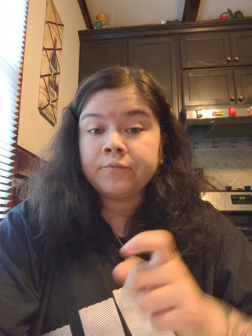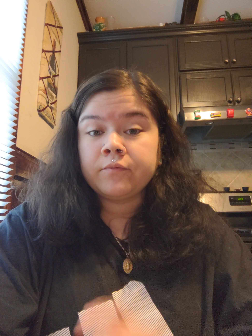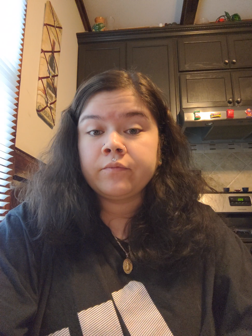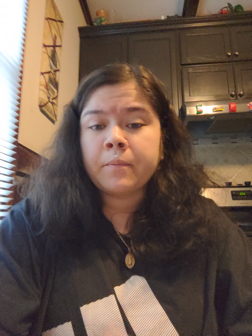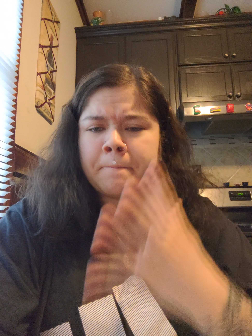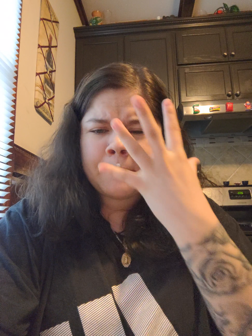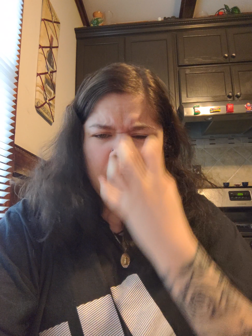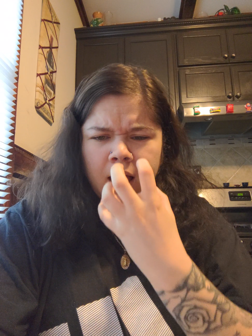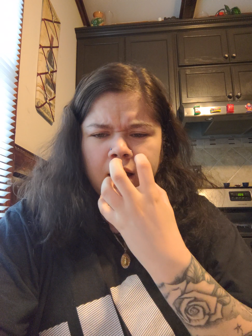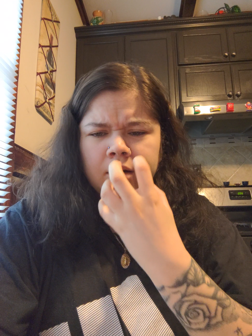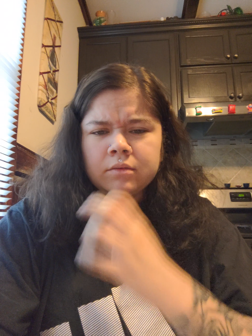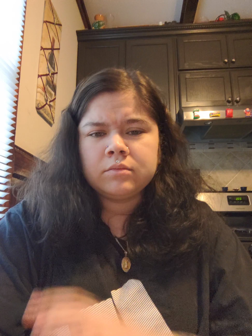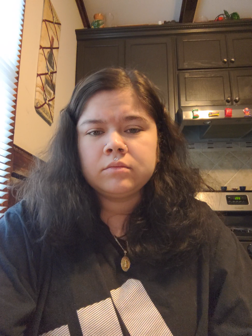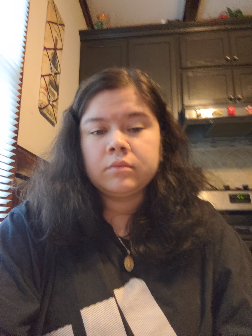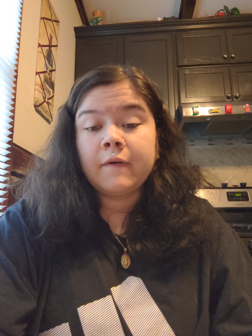mad